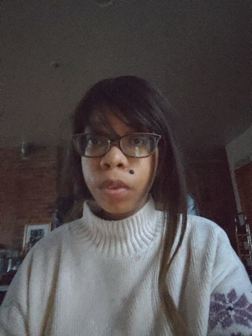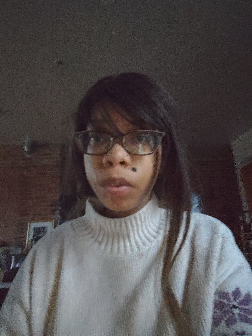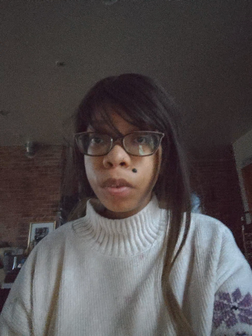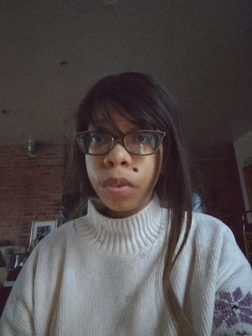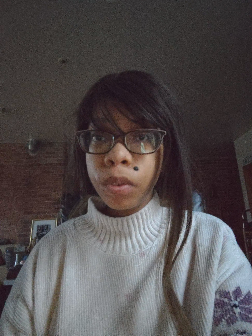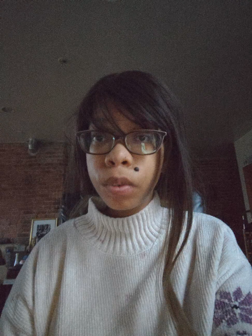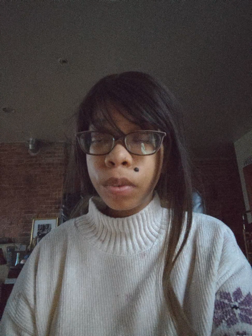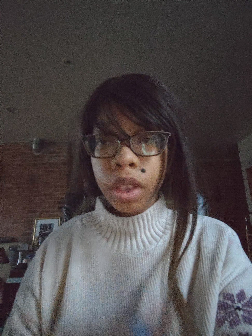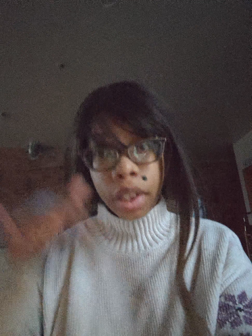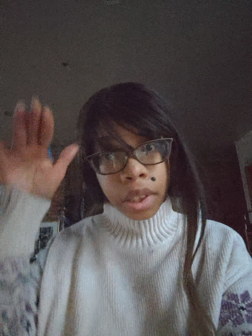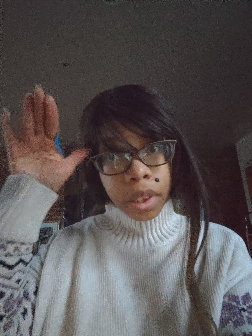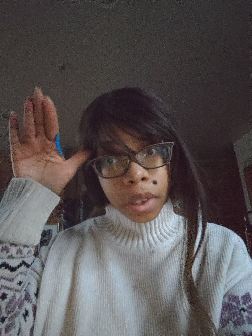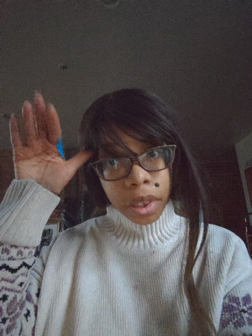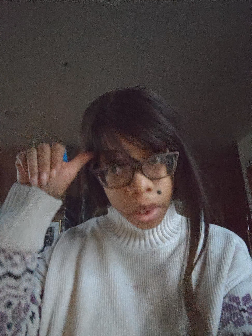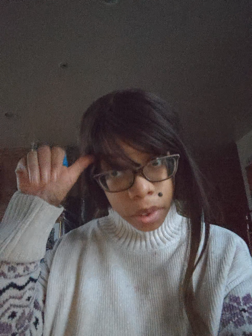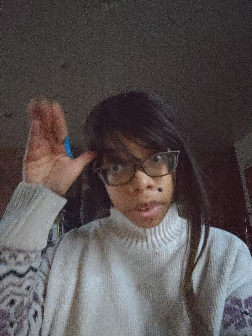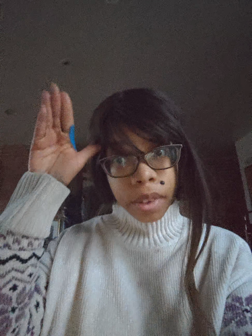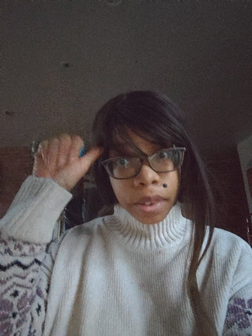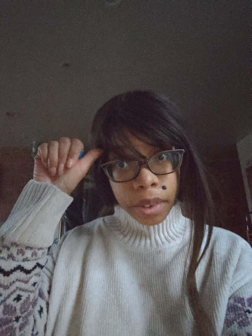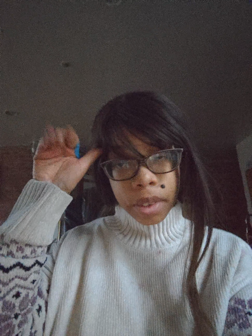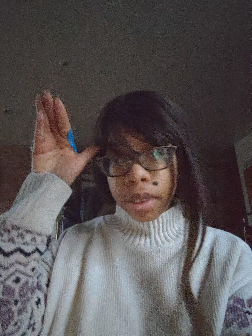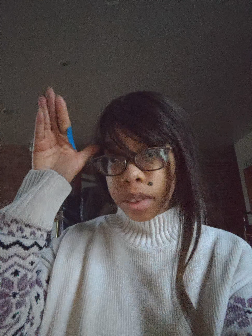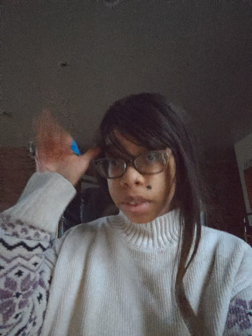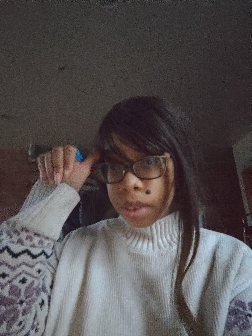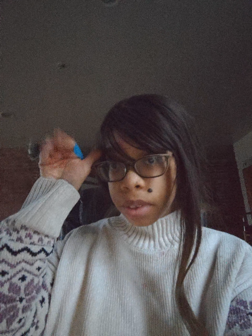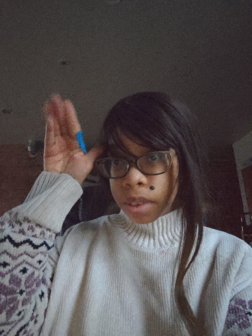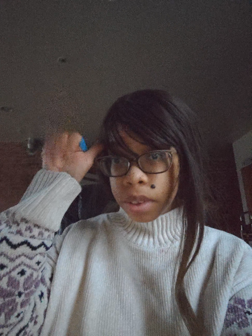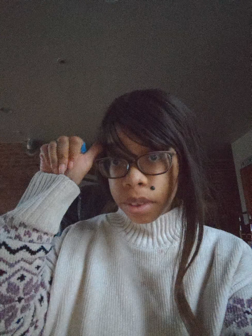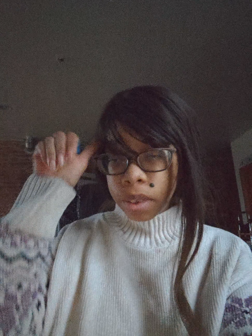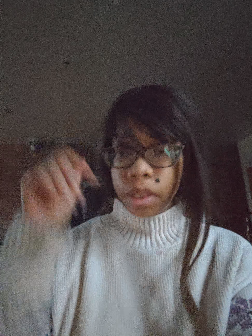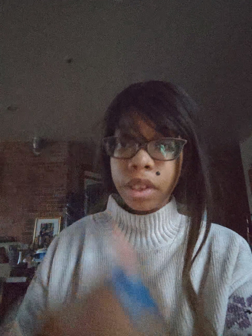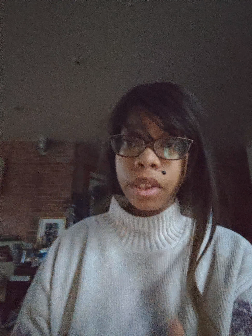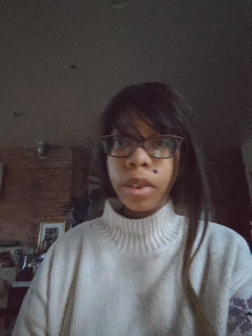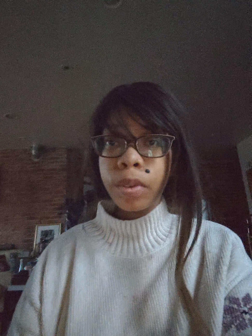donkey